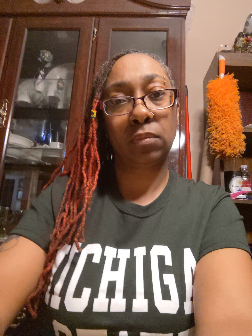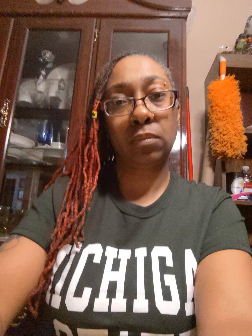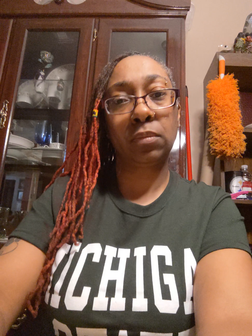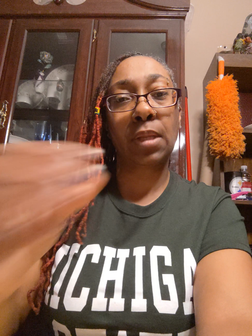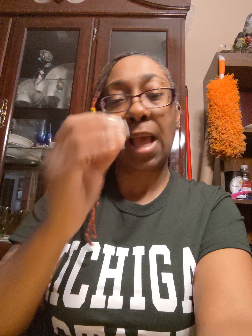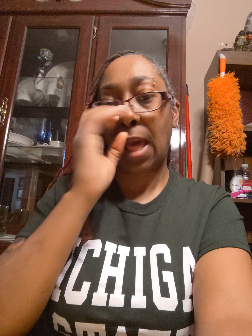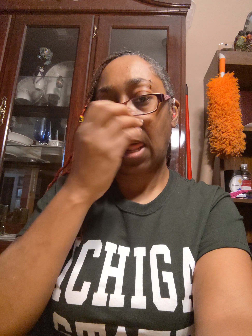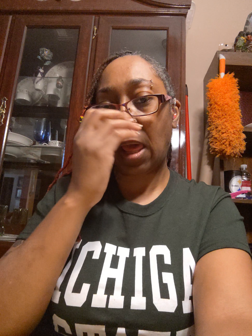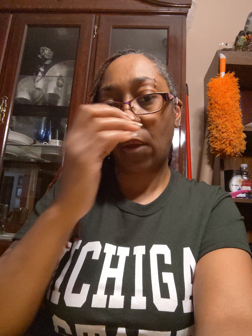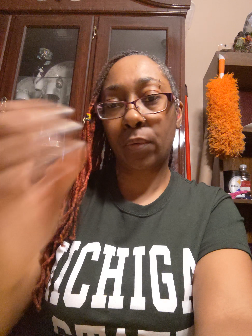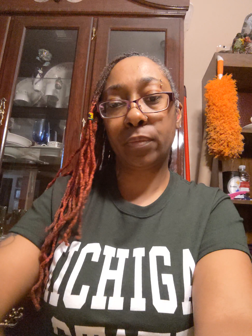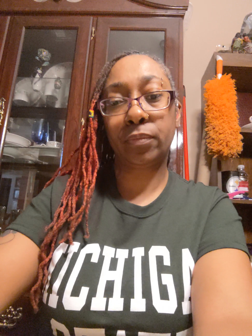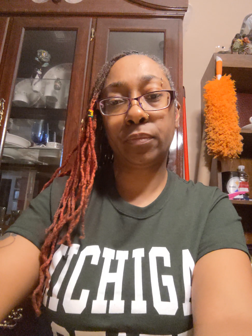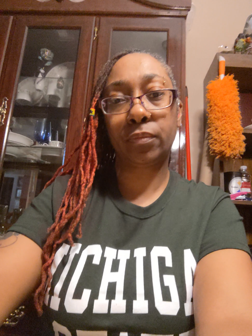clown